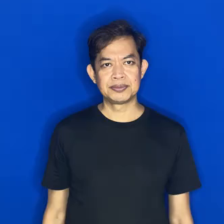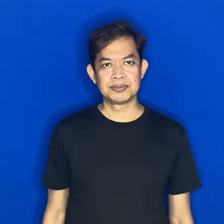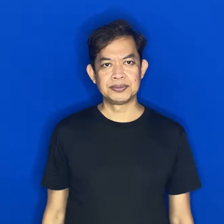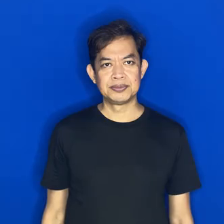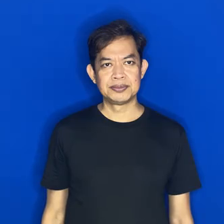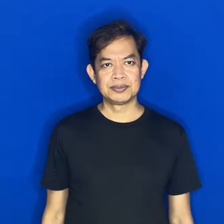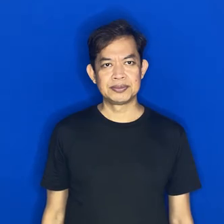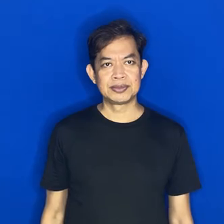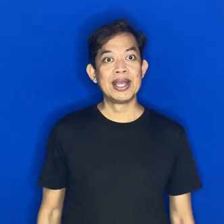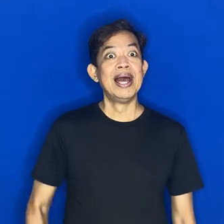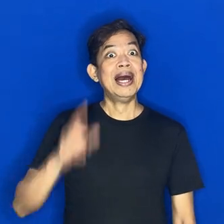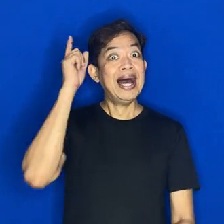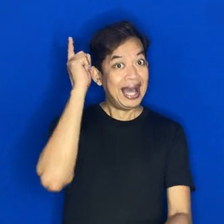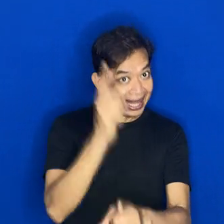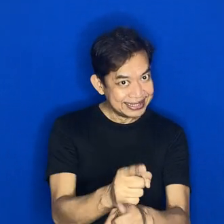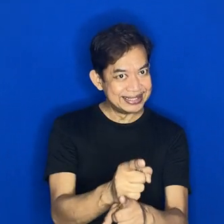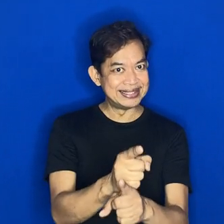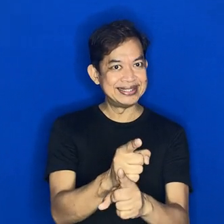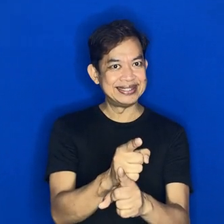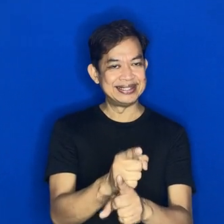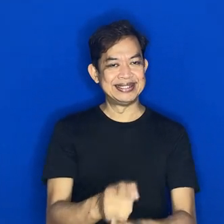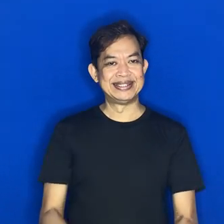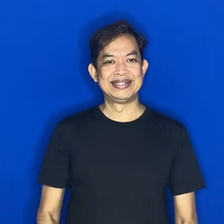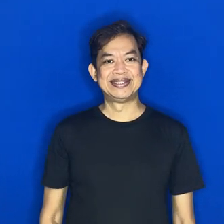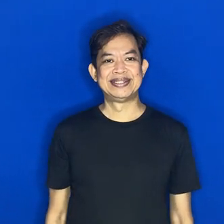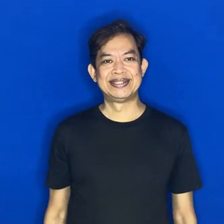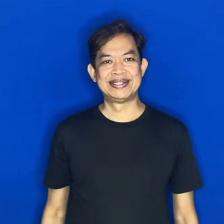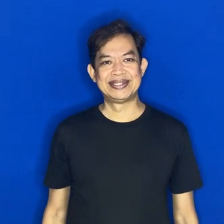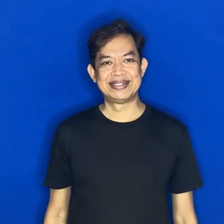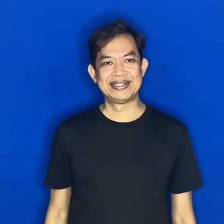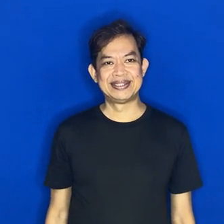correct